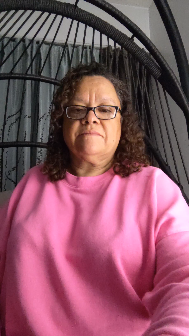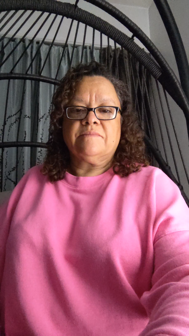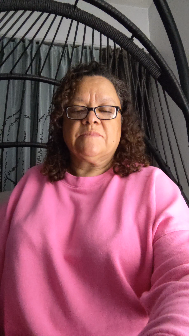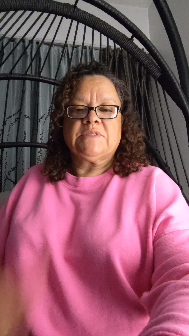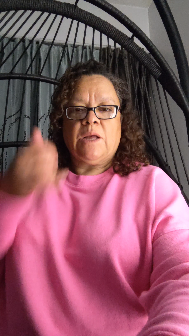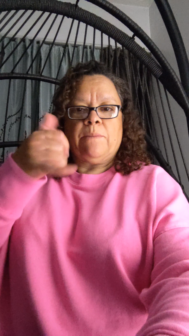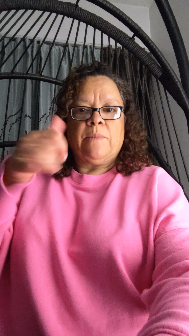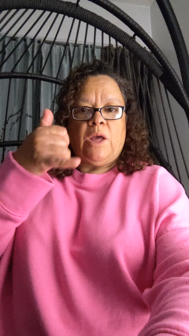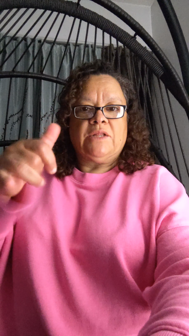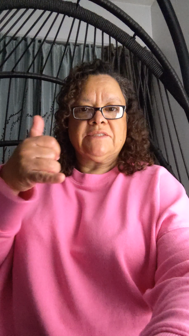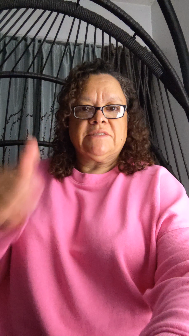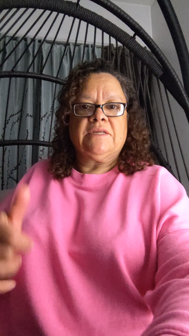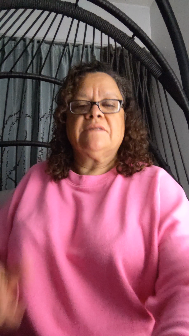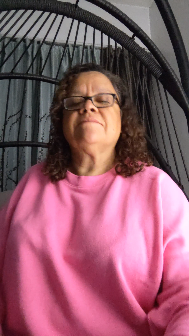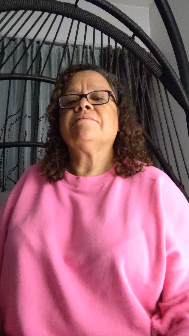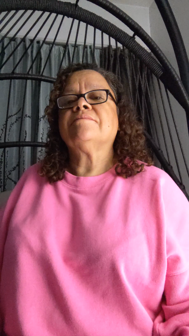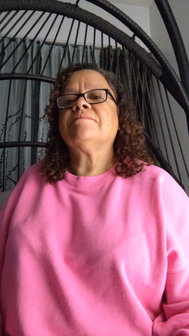party